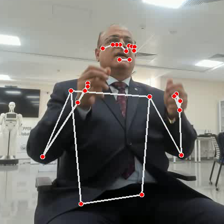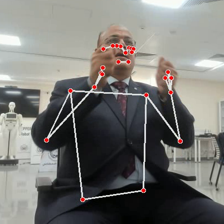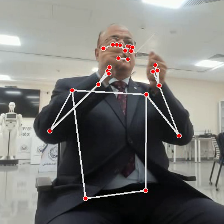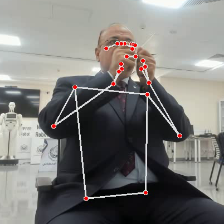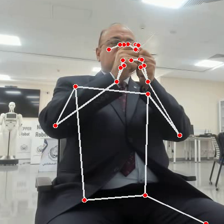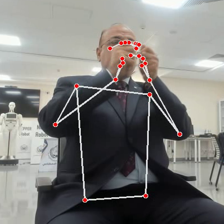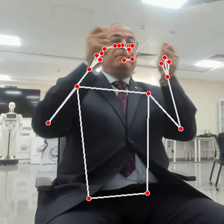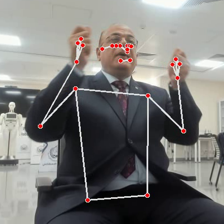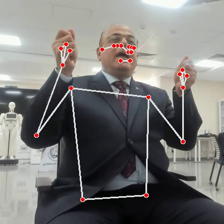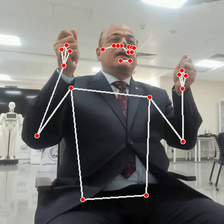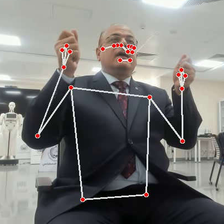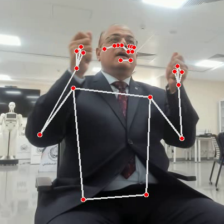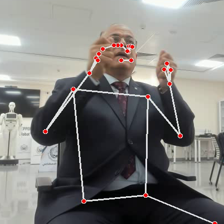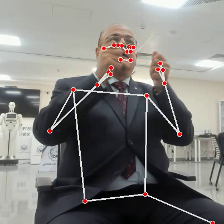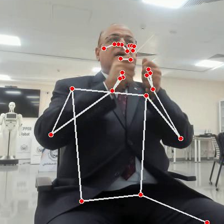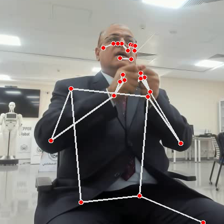shbak